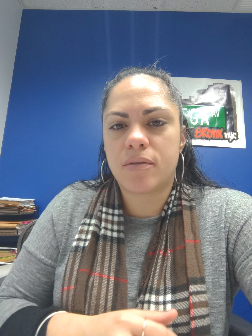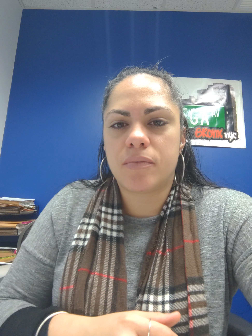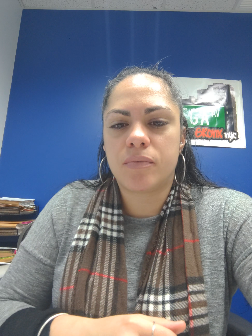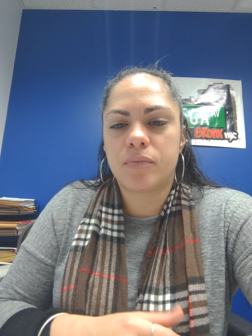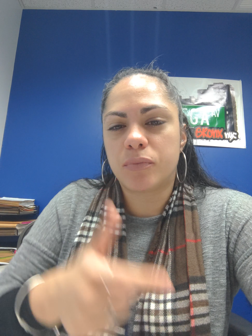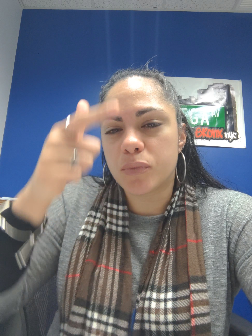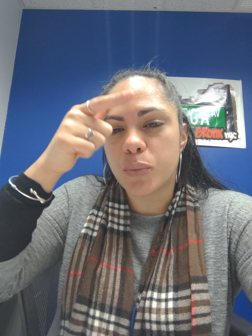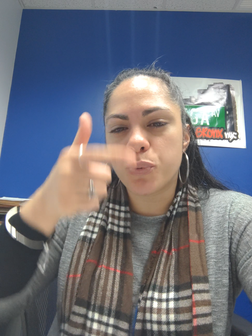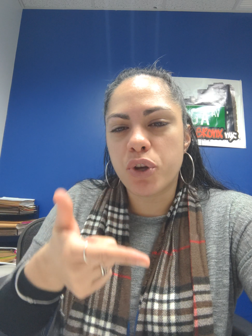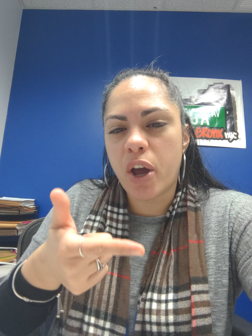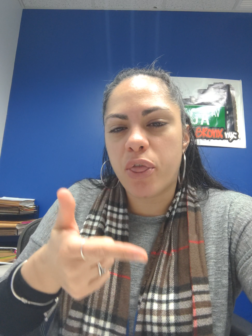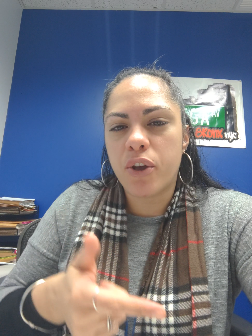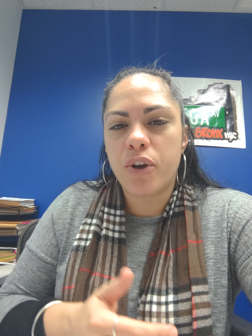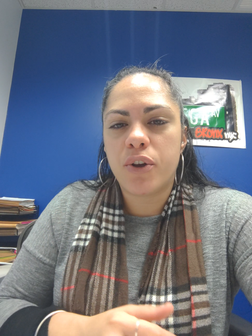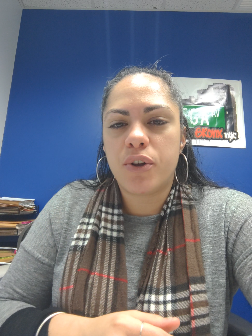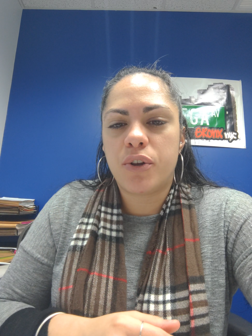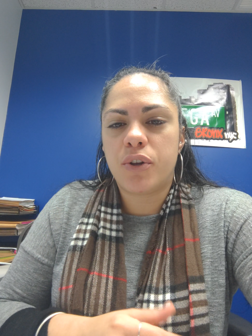brother